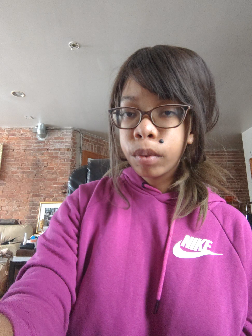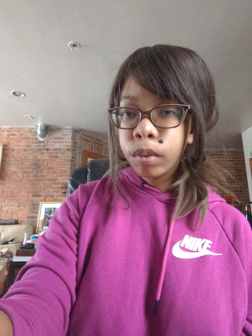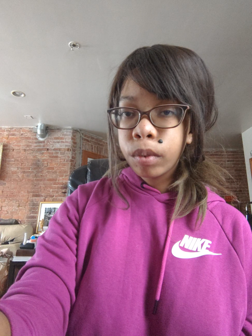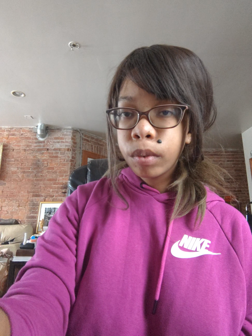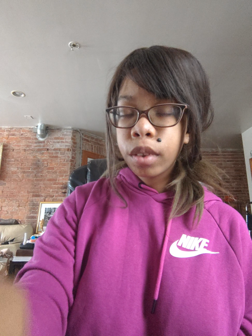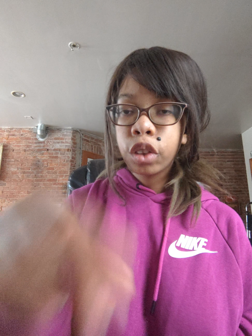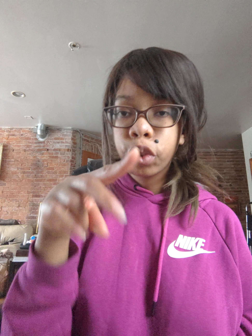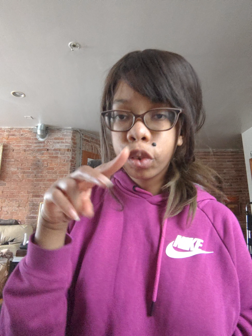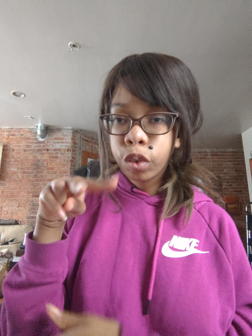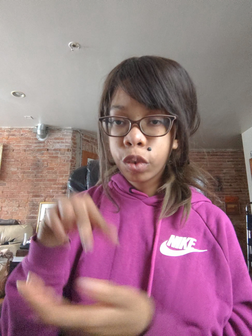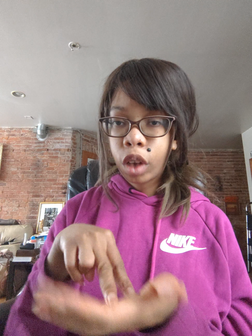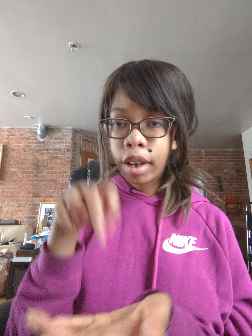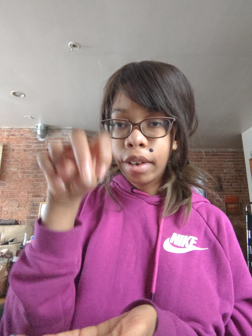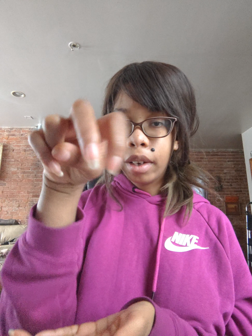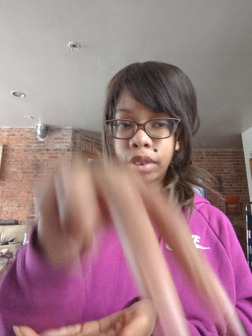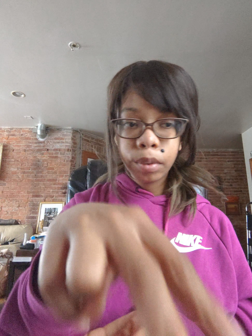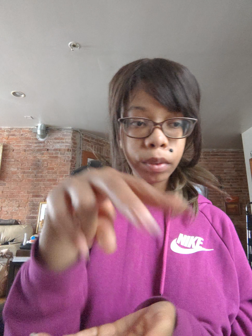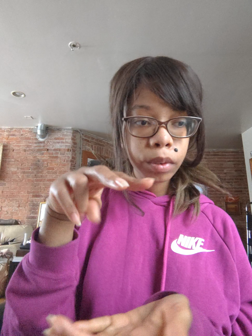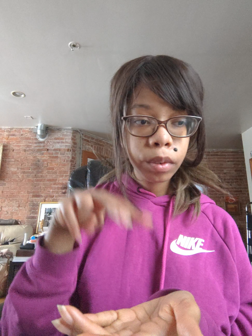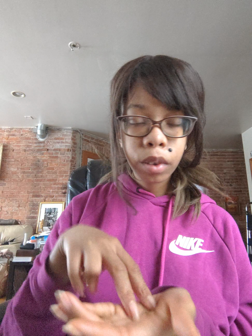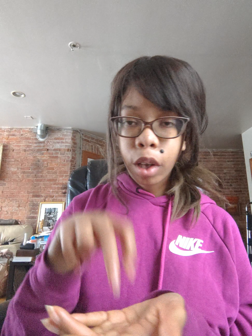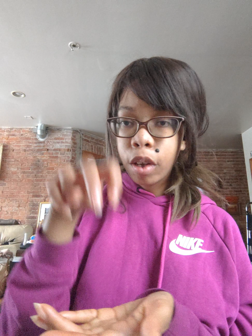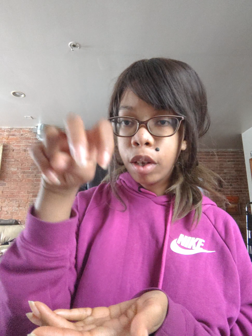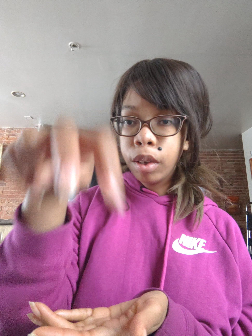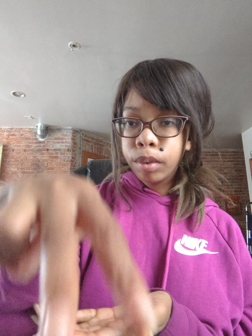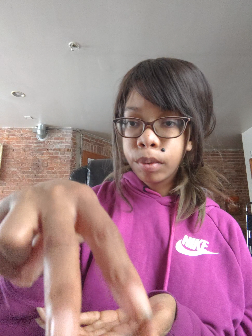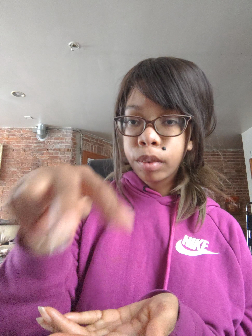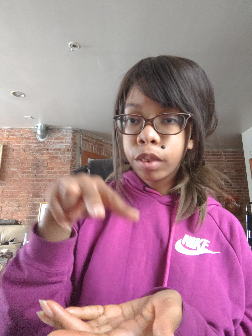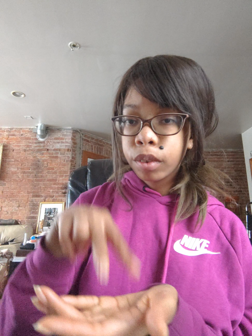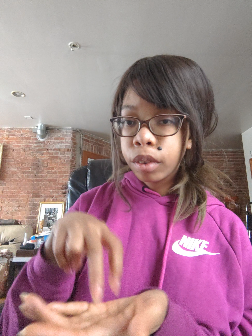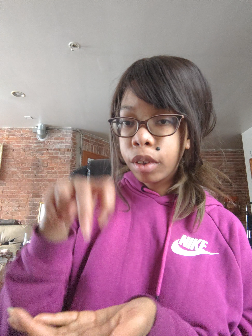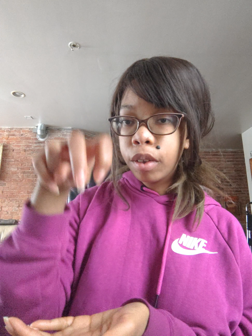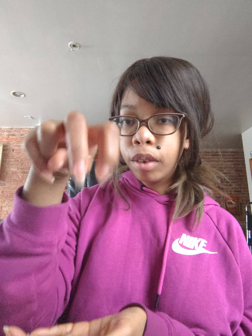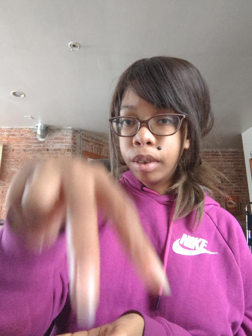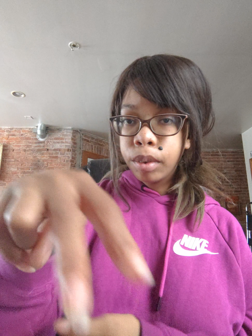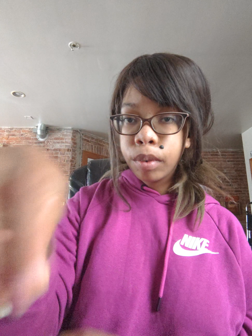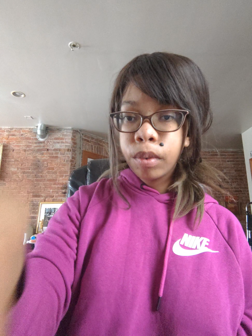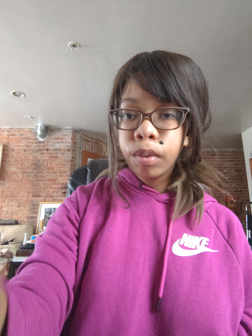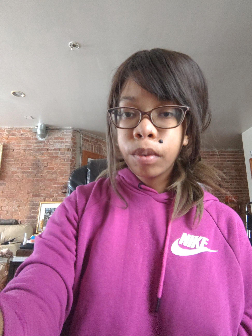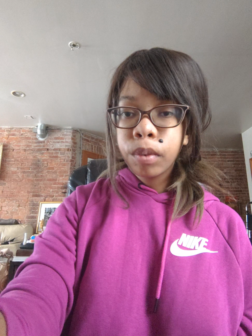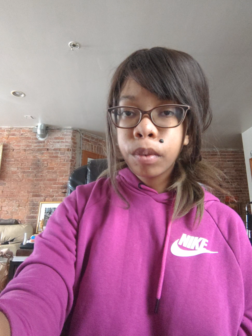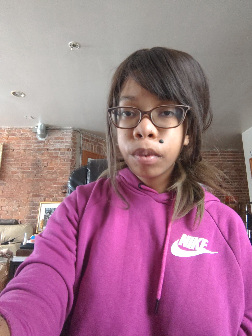jump